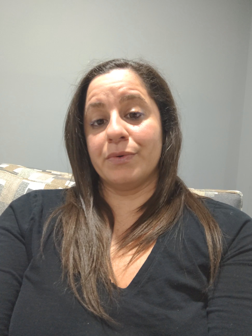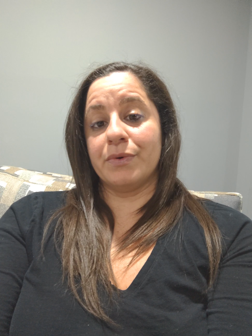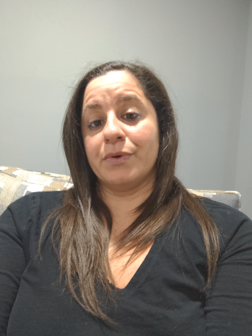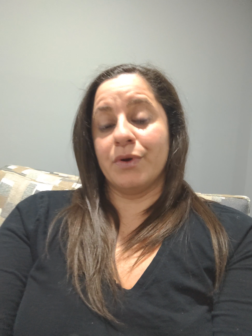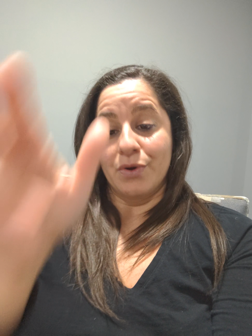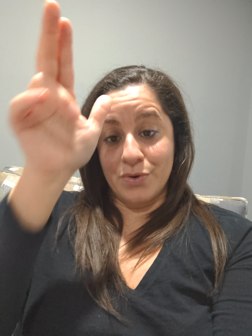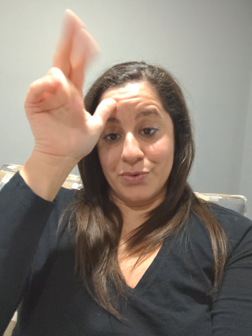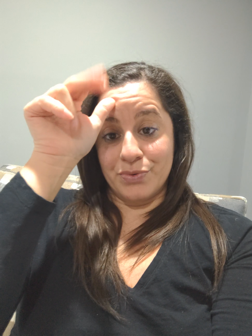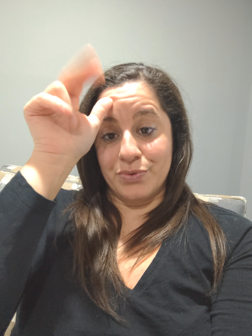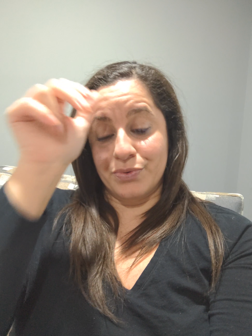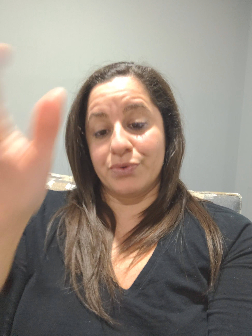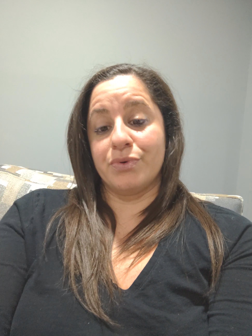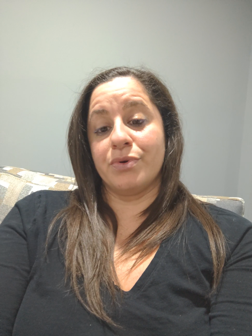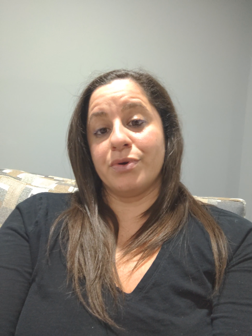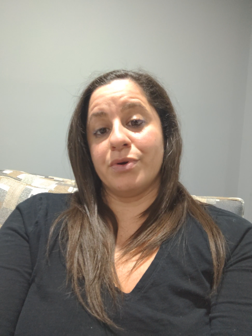horse